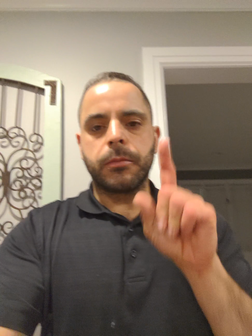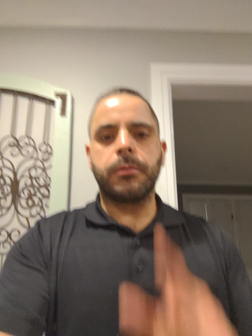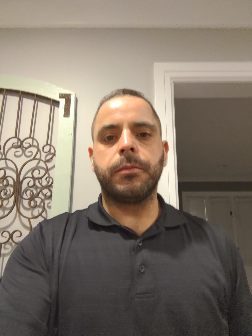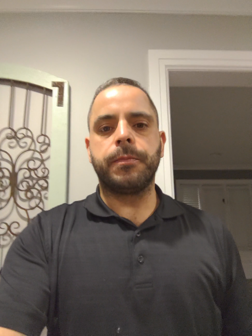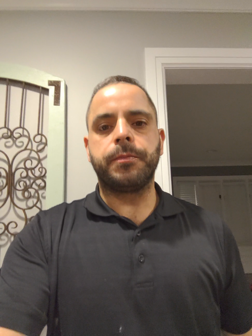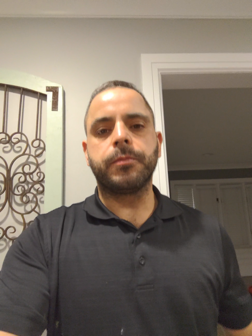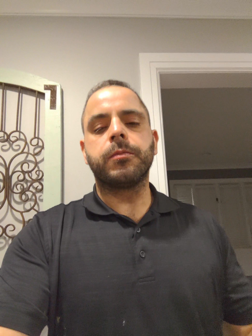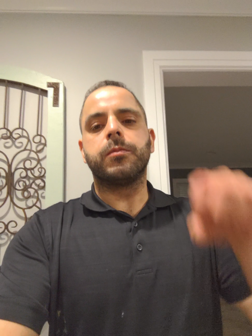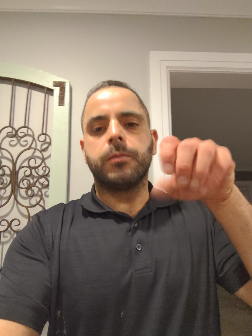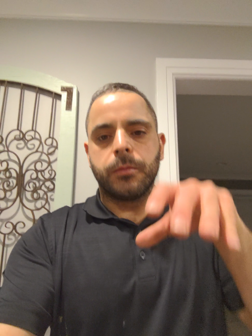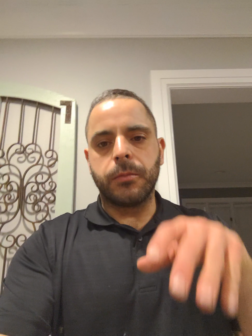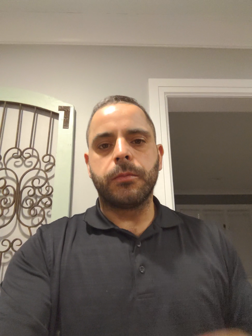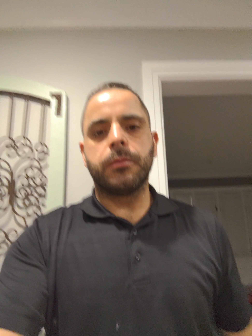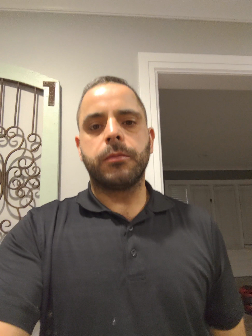drop